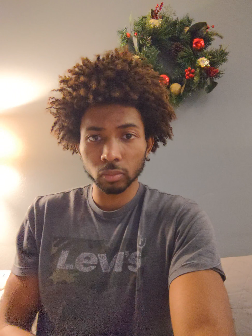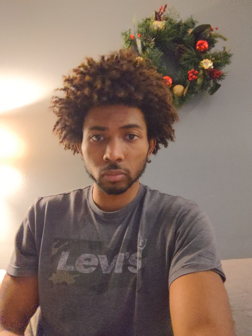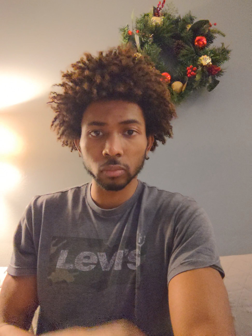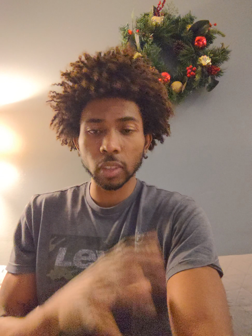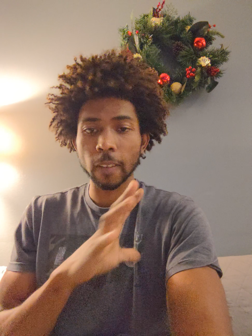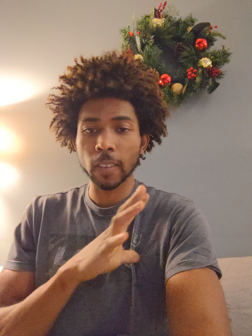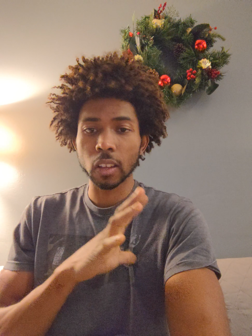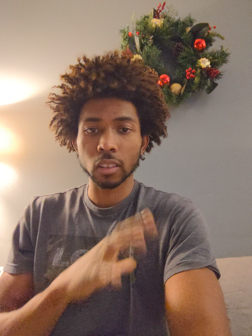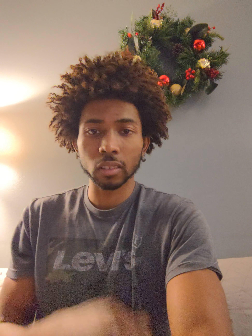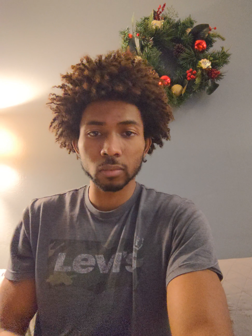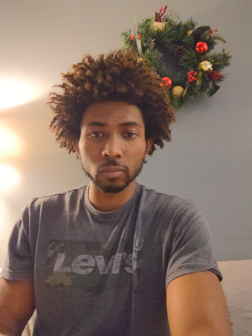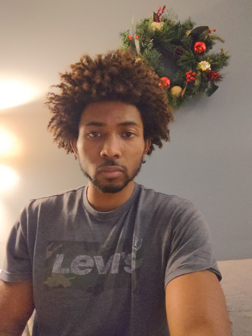fine